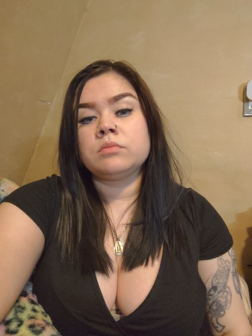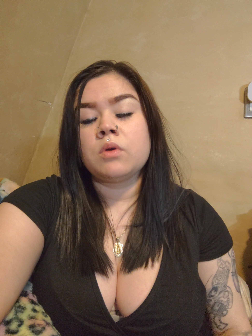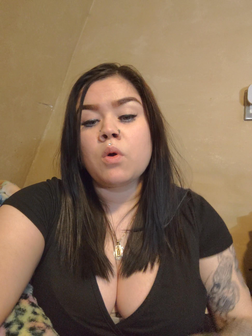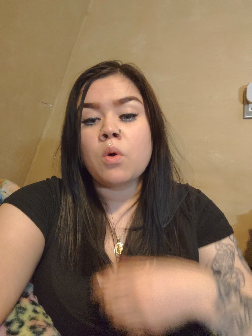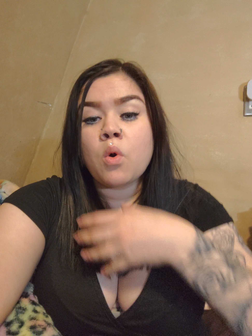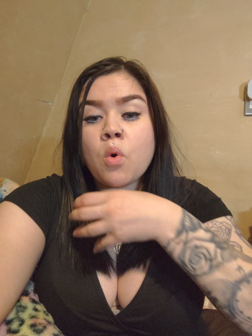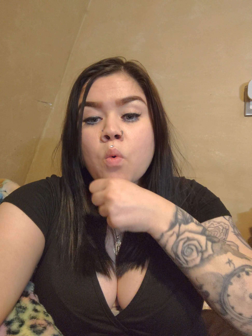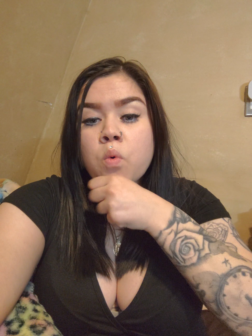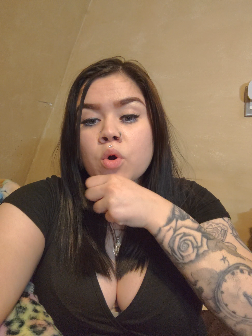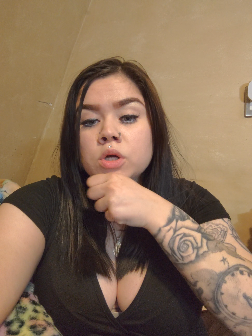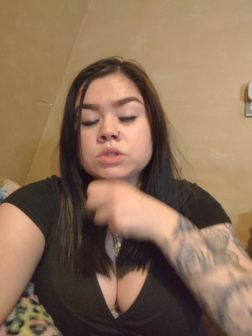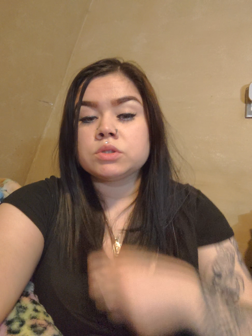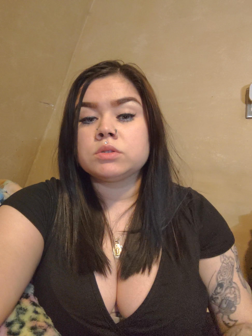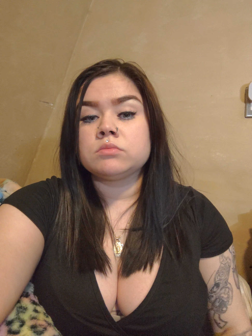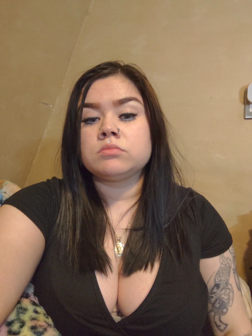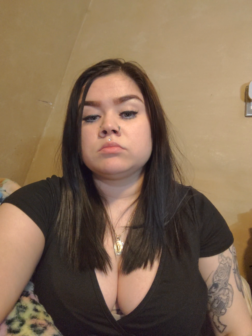orange